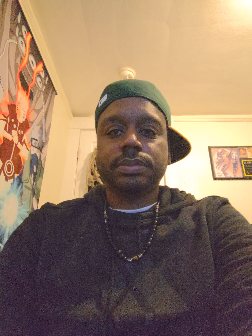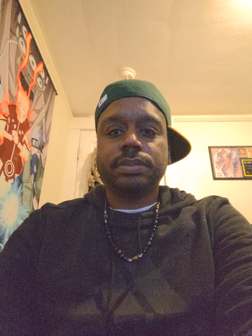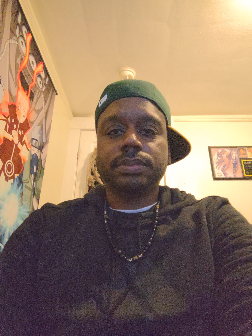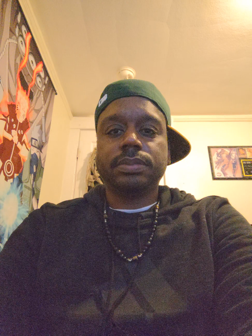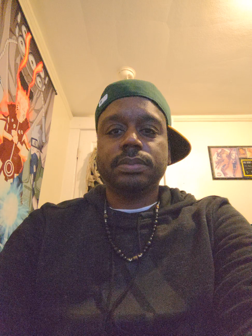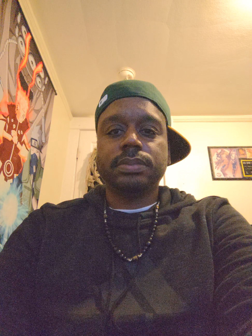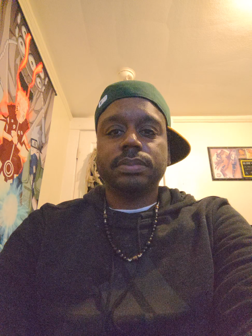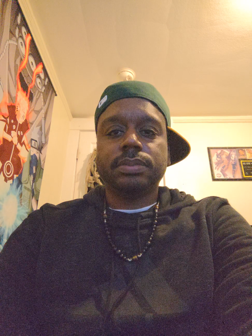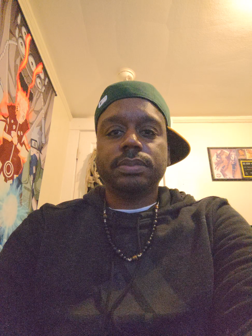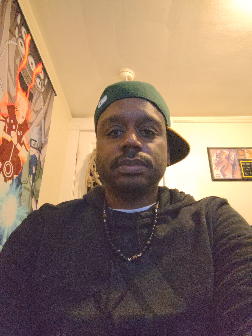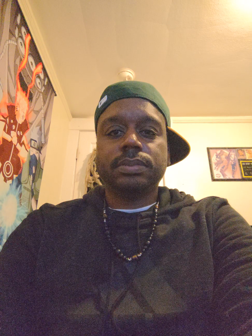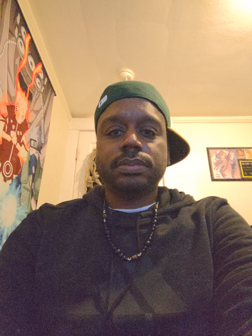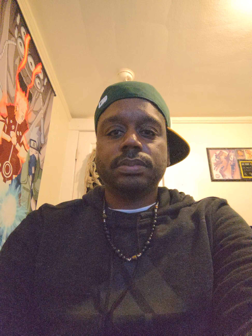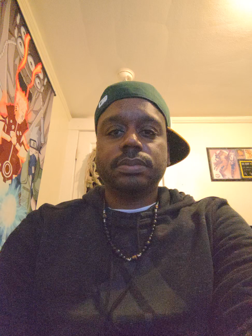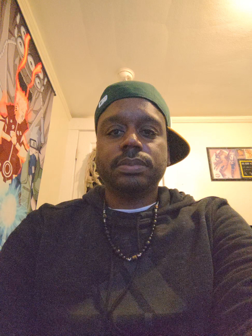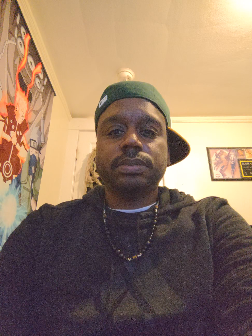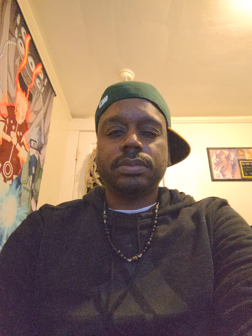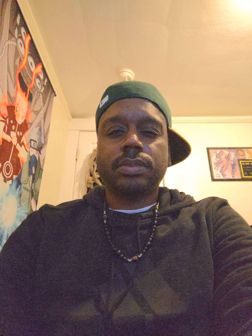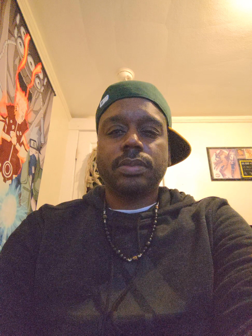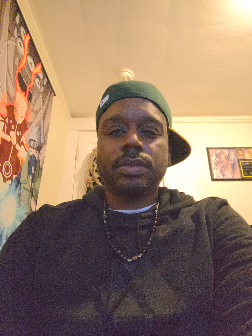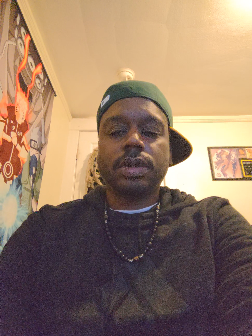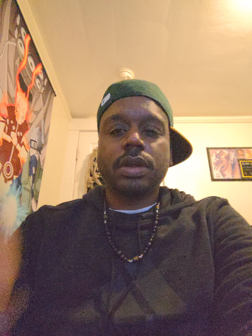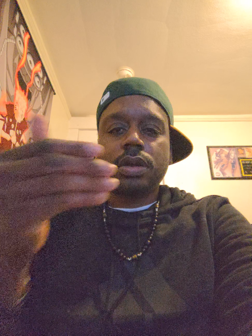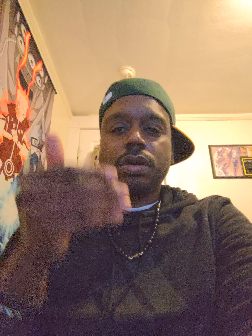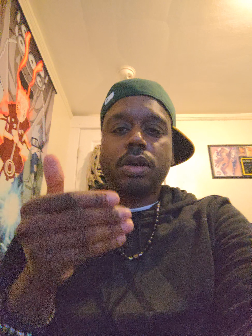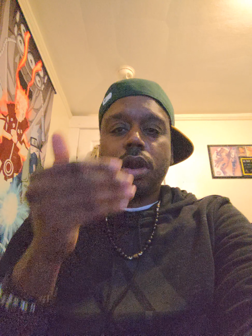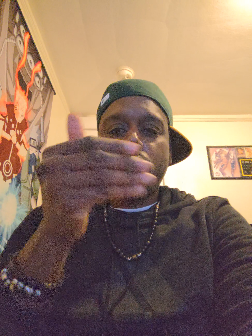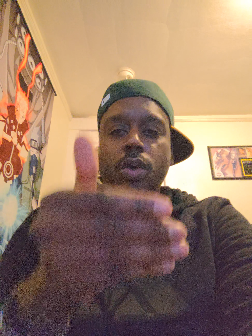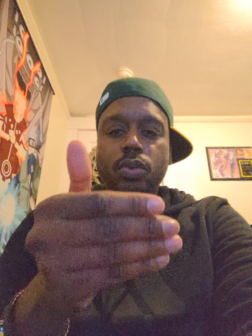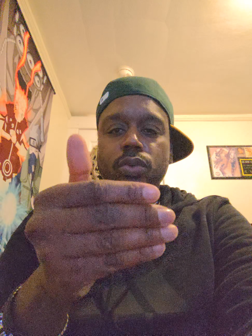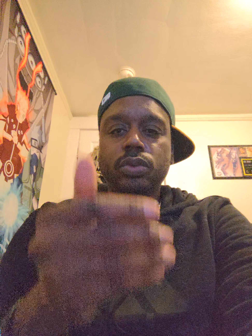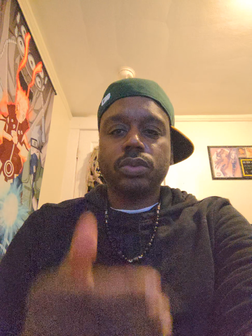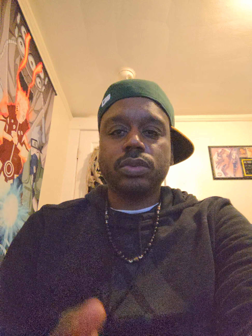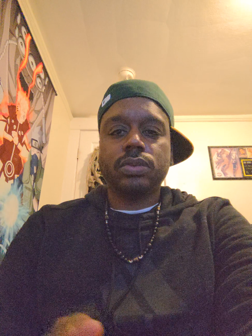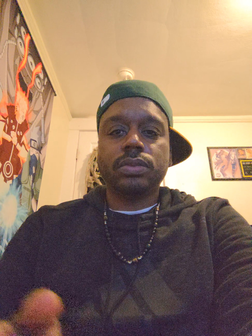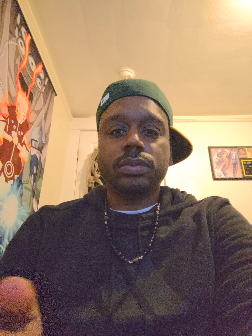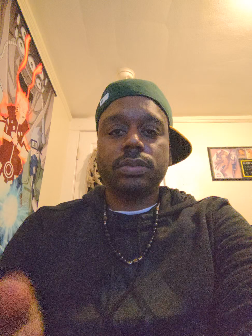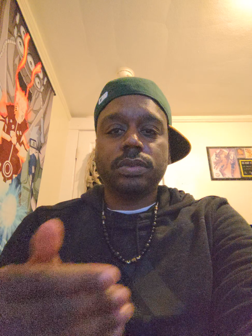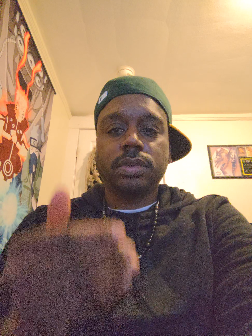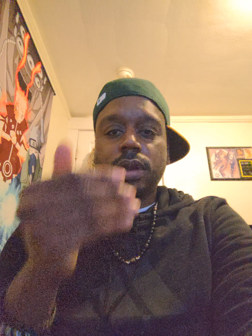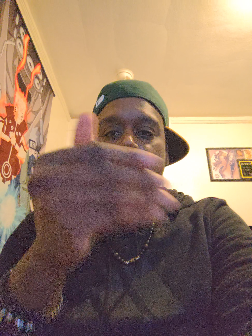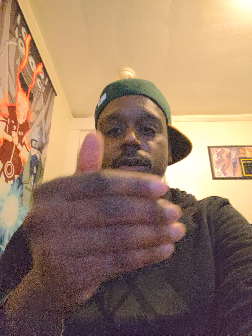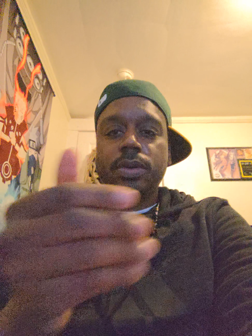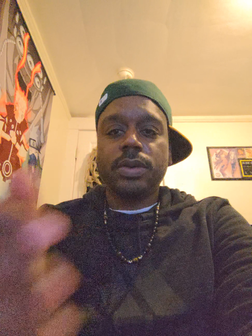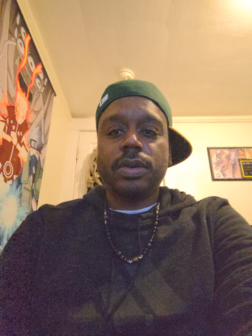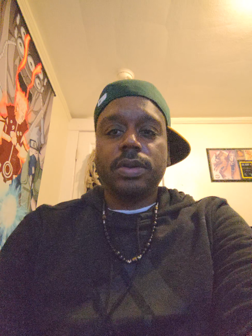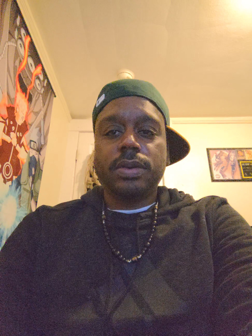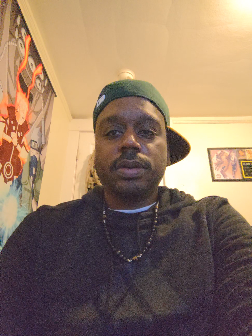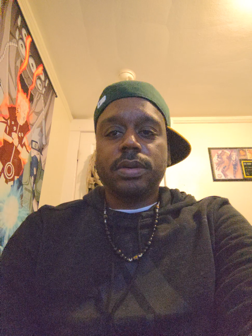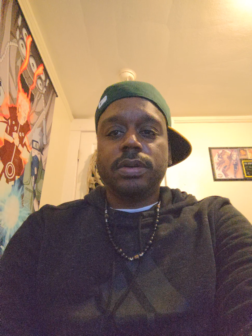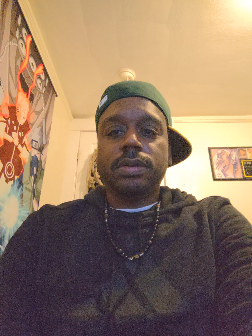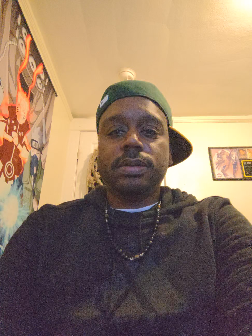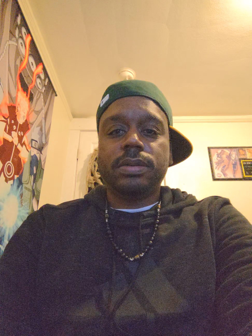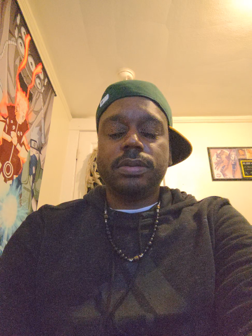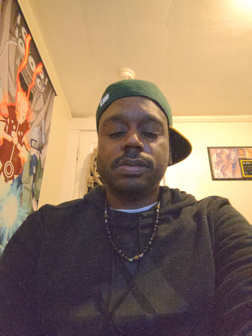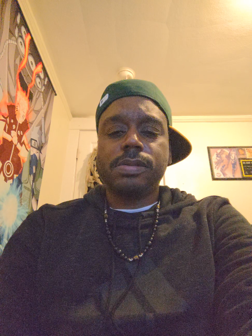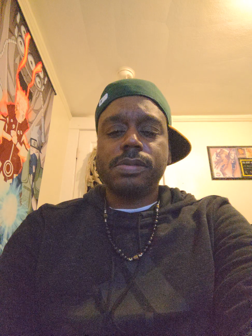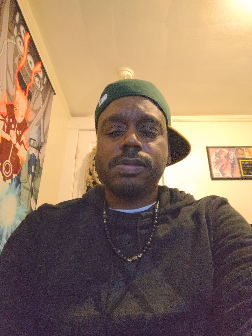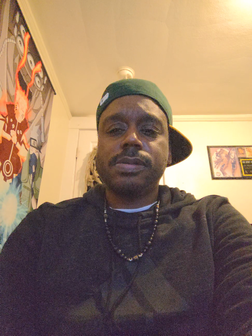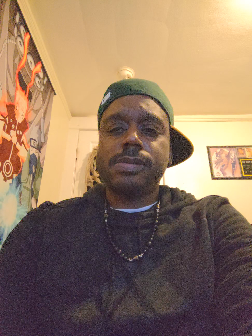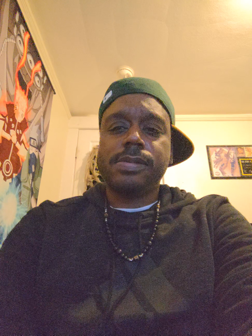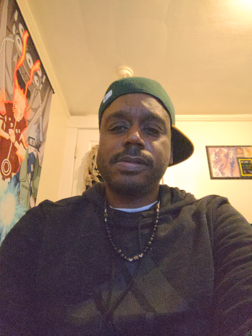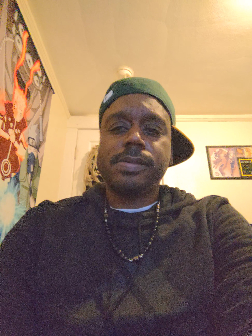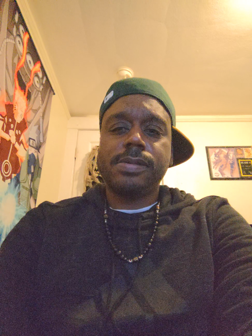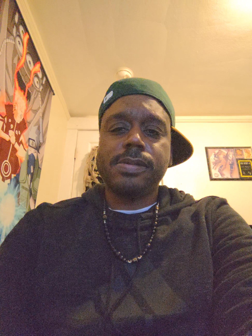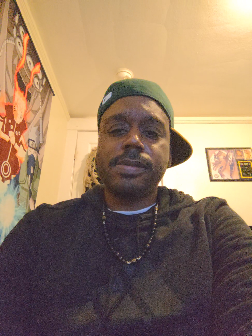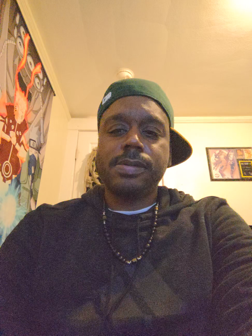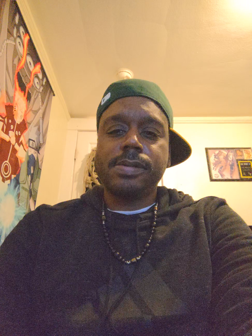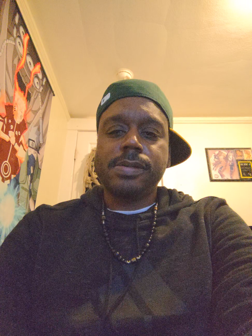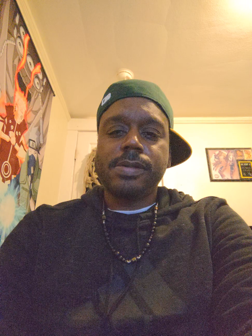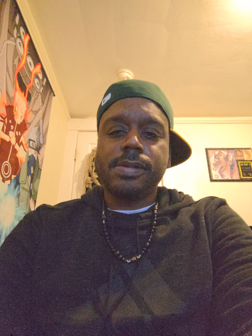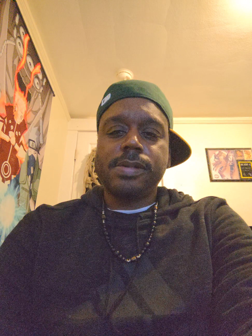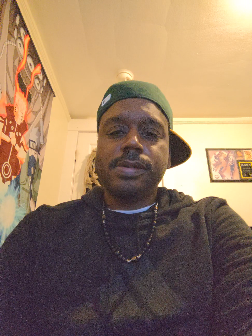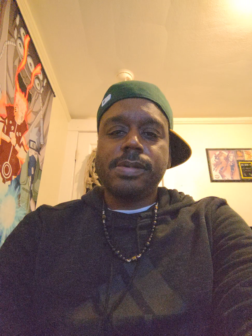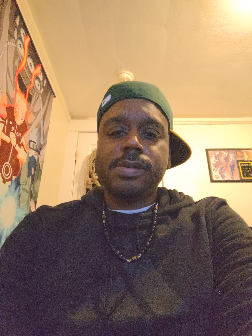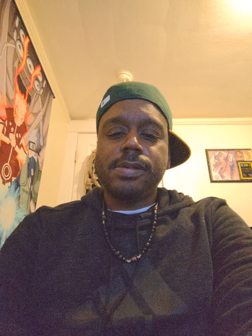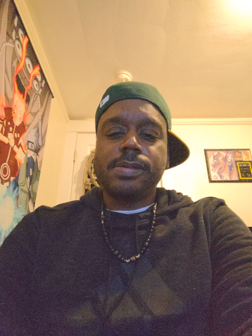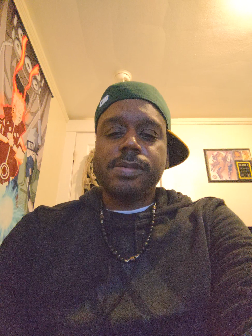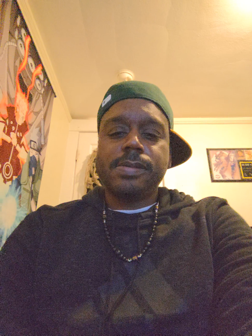close